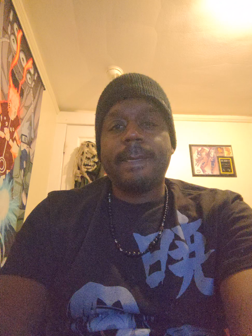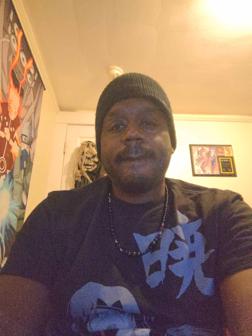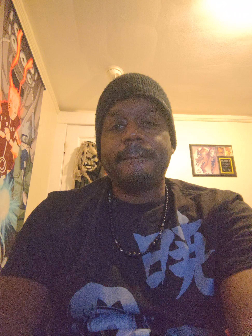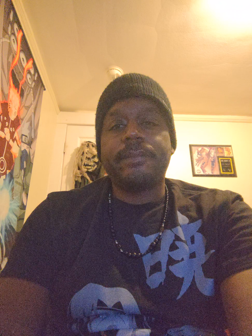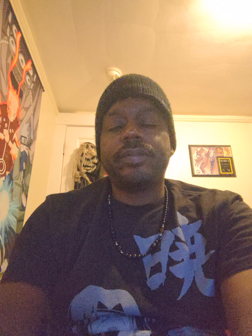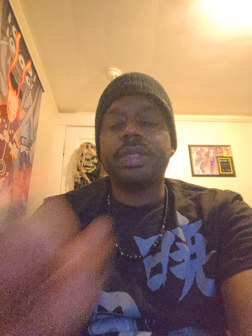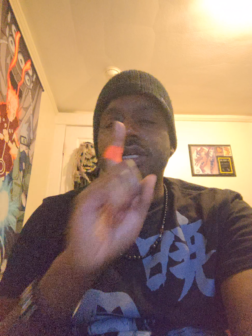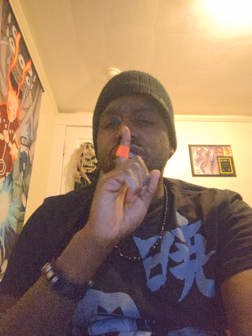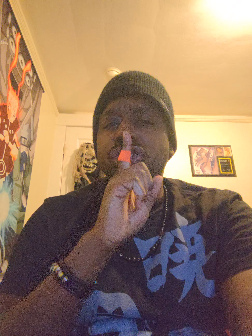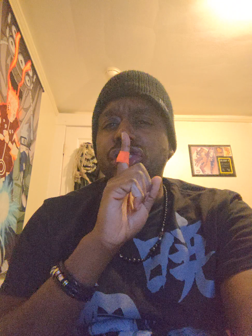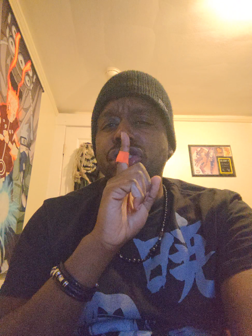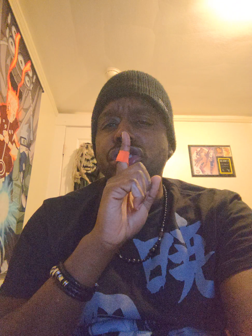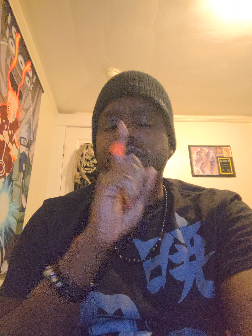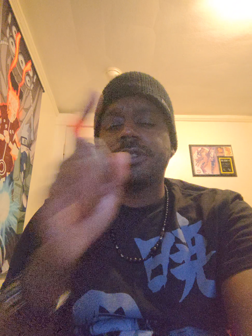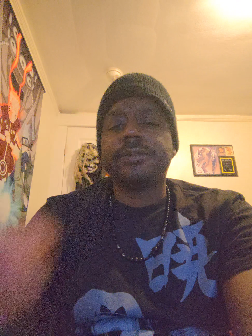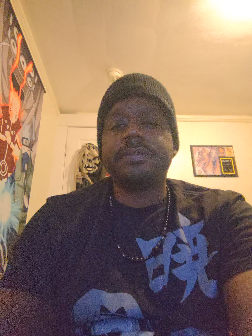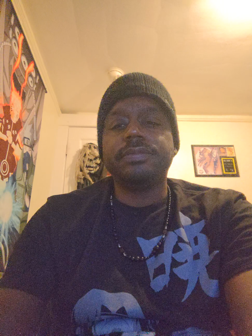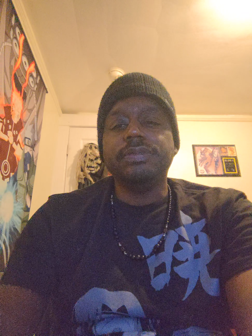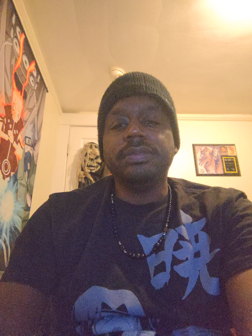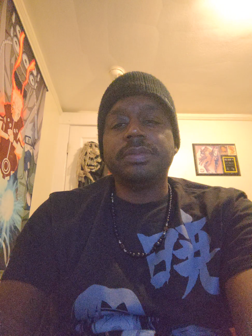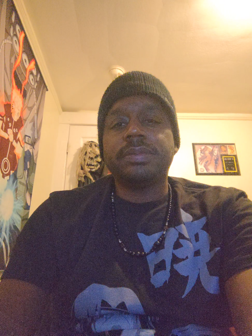shhh